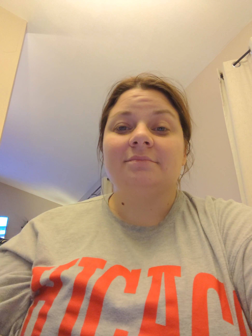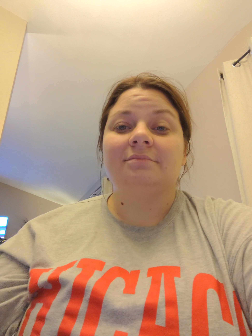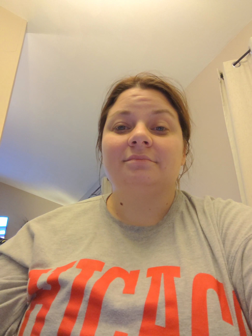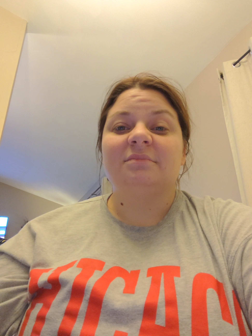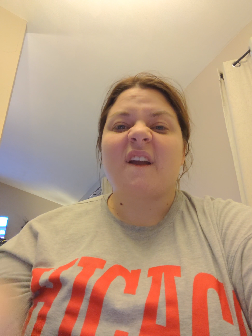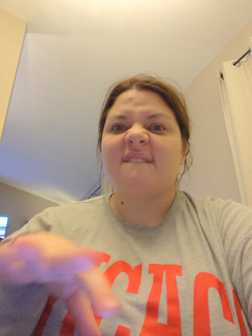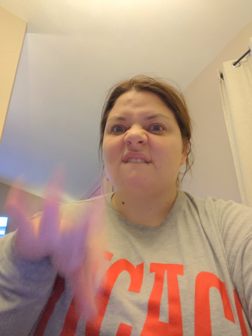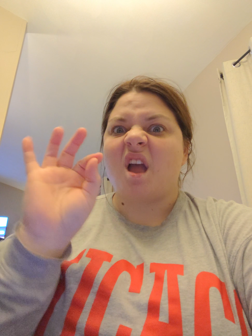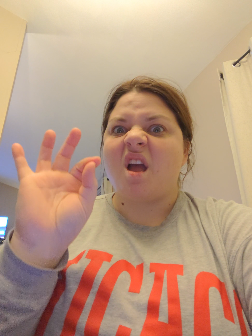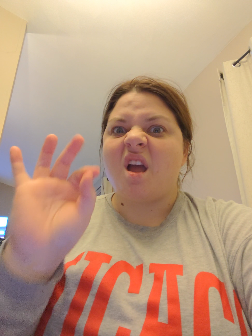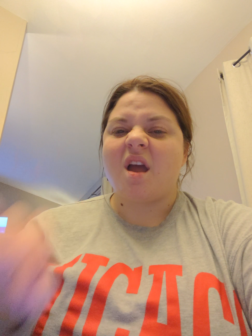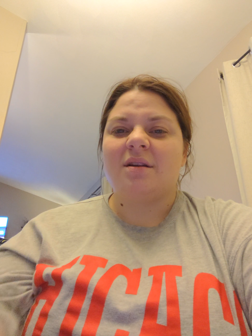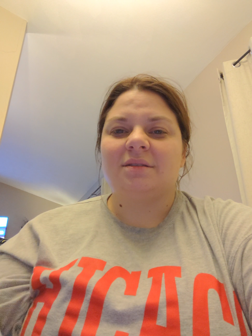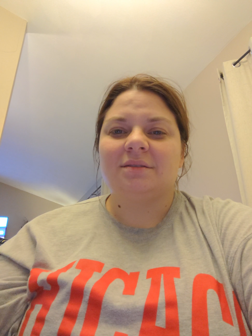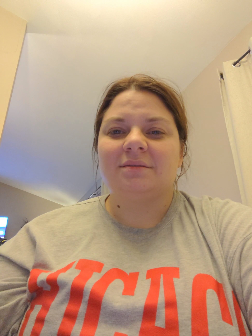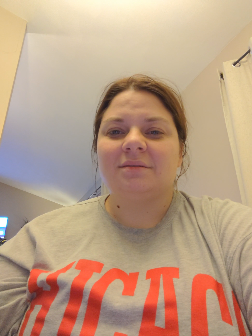find